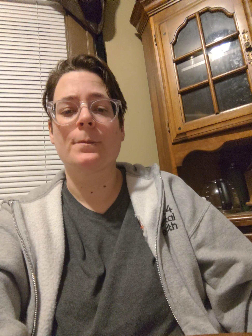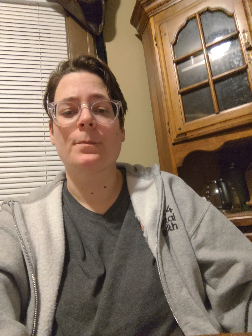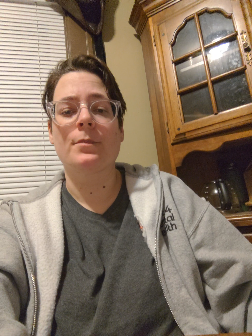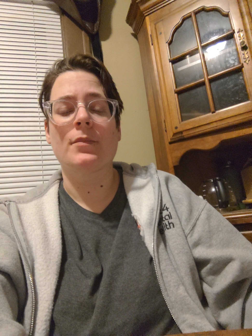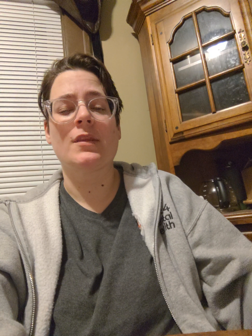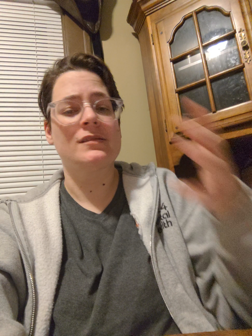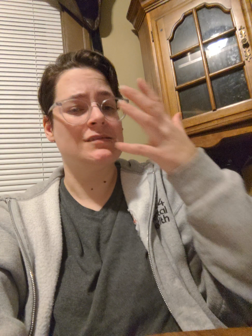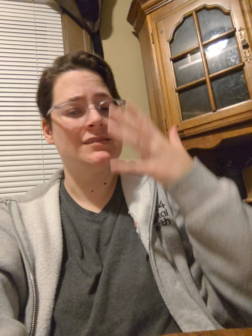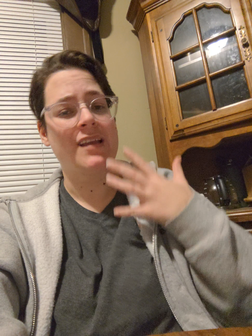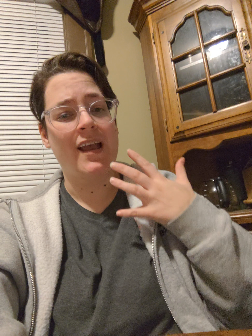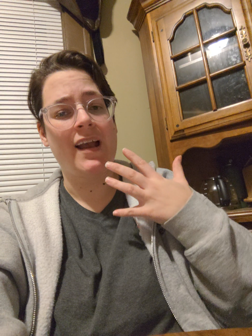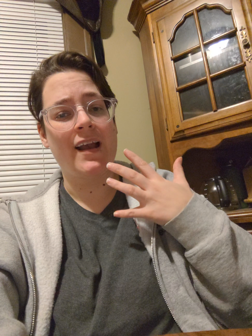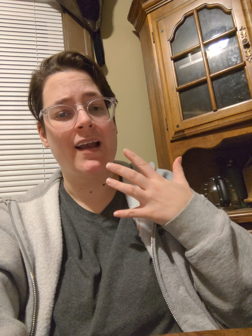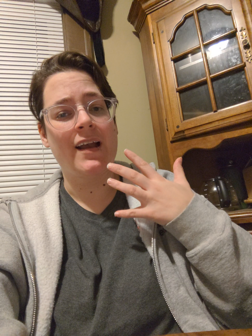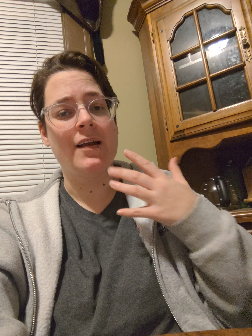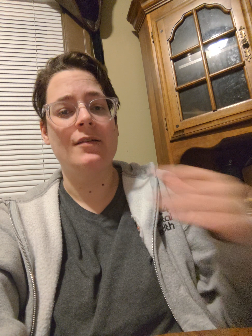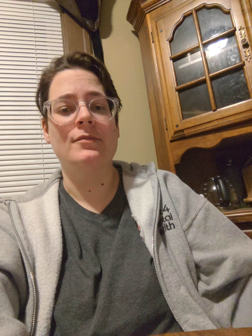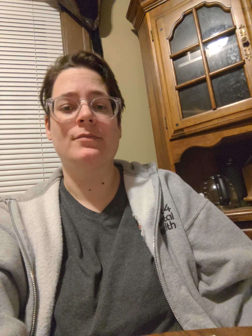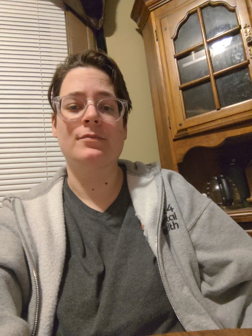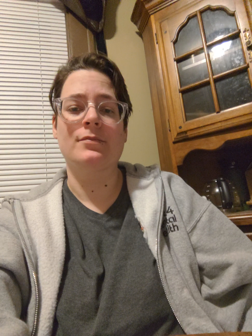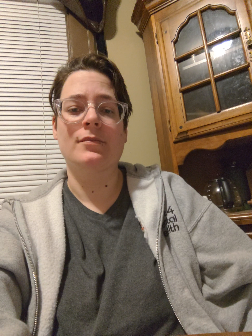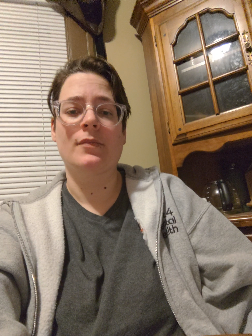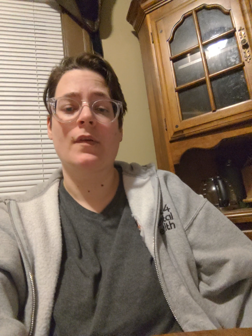sad